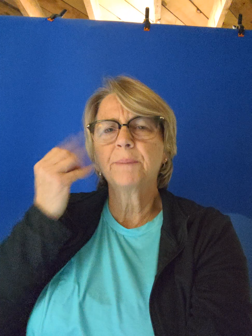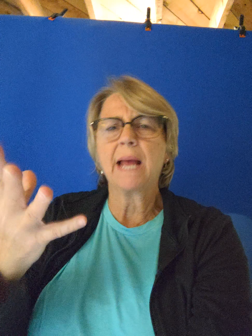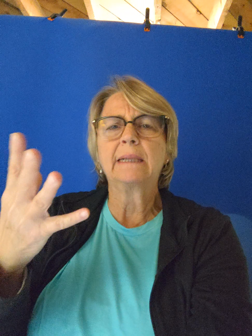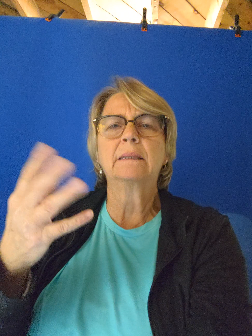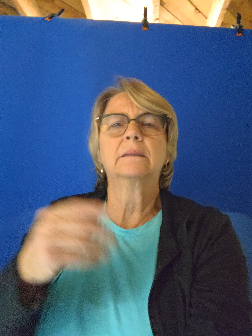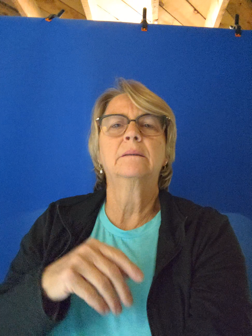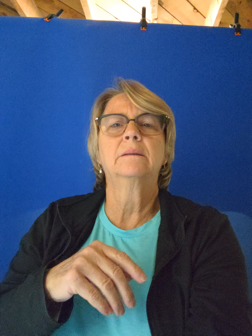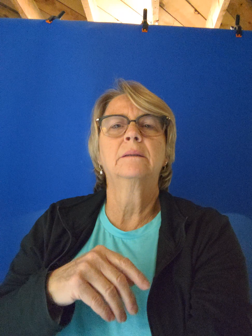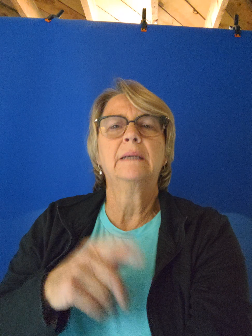many